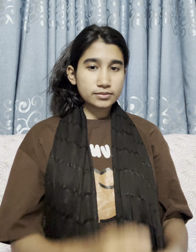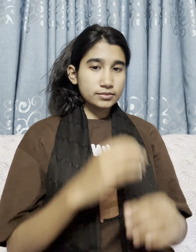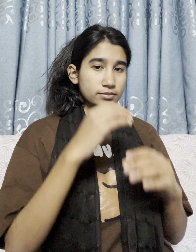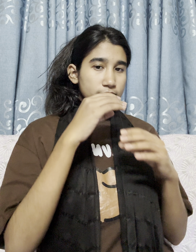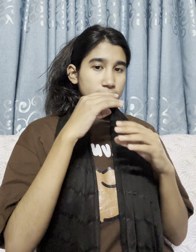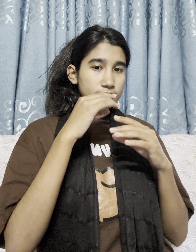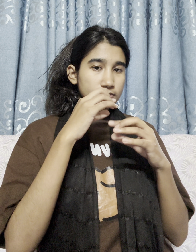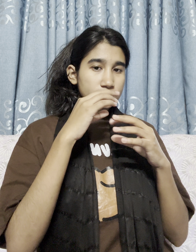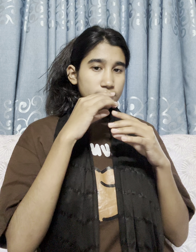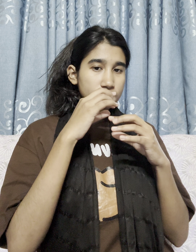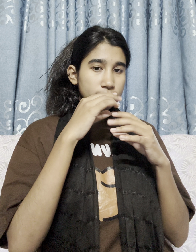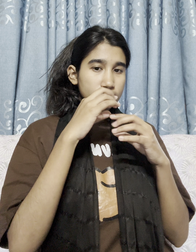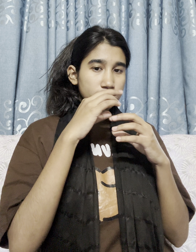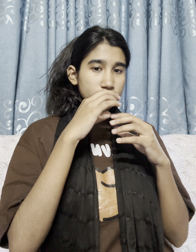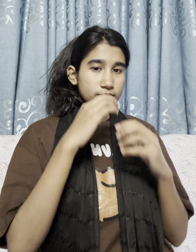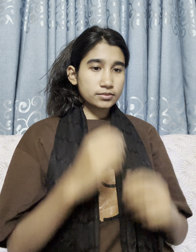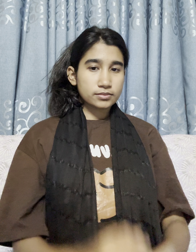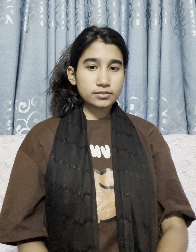বাঁশি